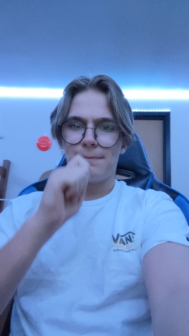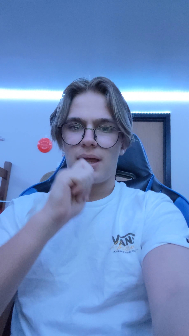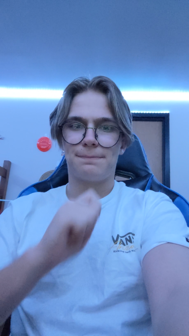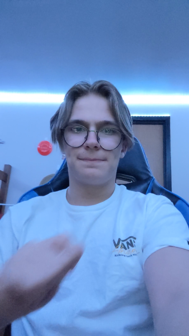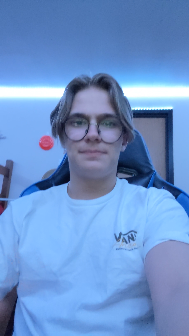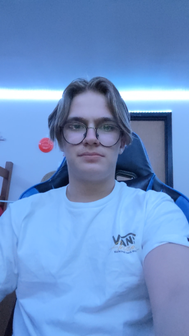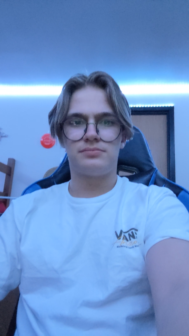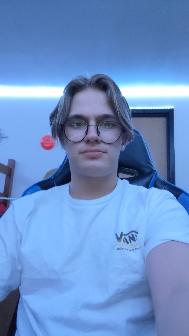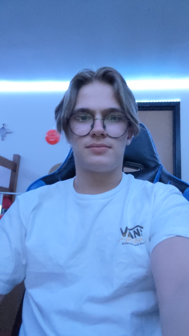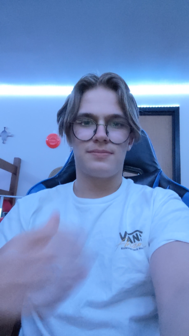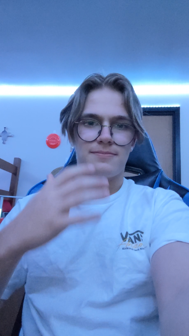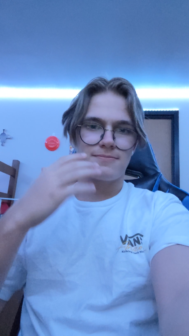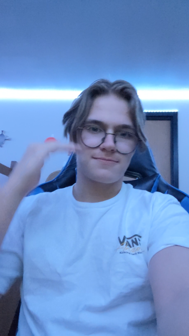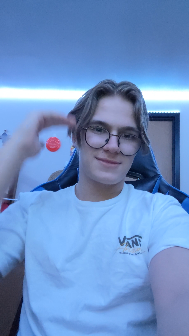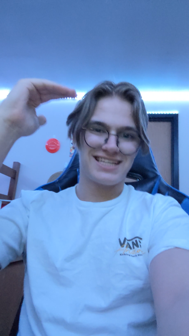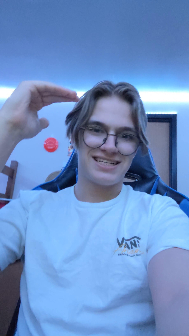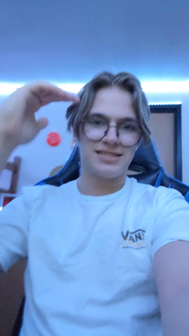big